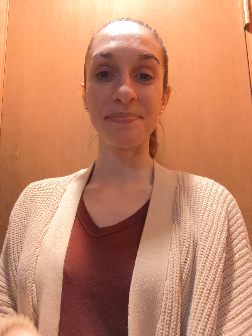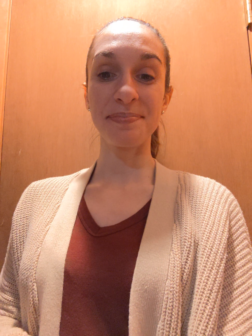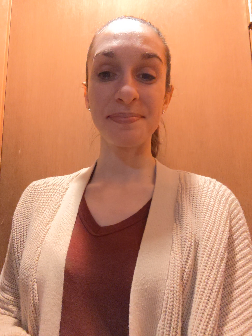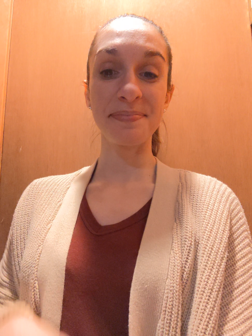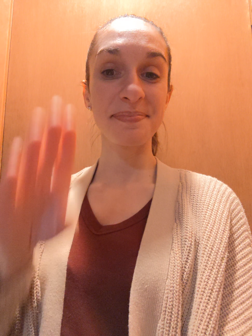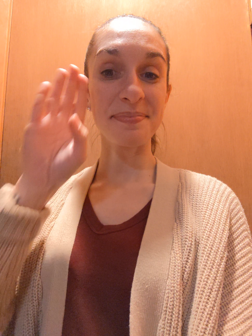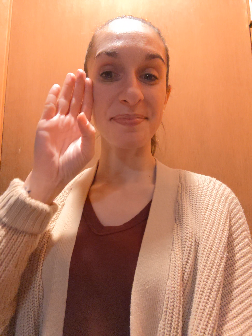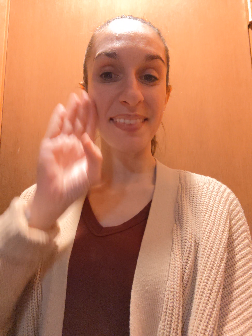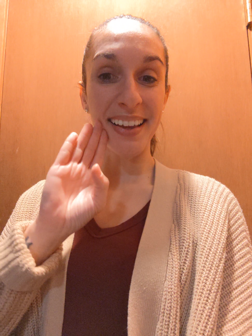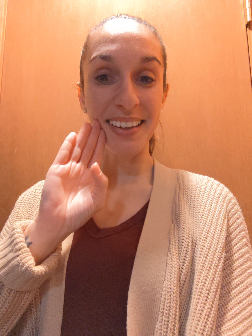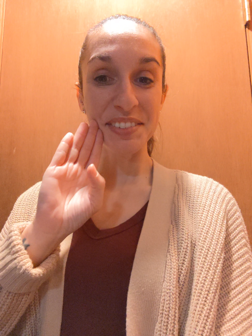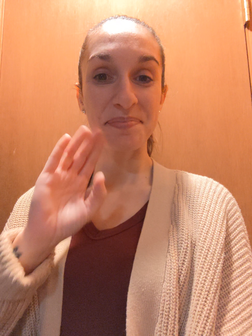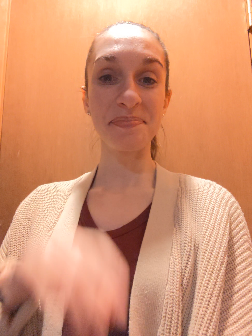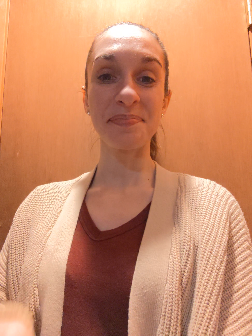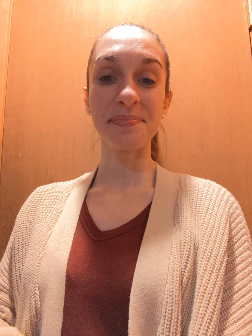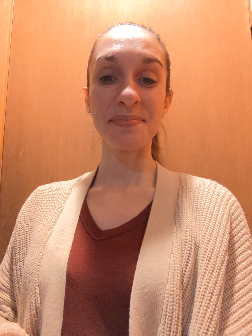brown